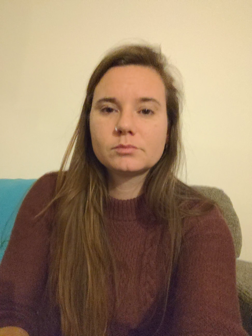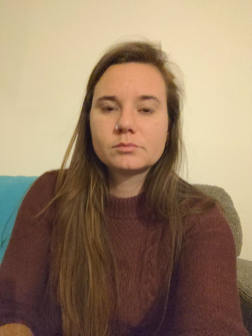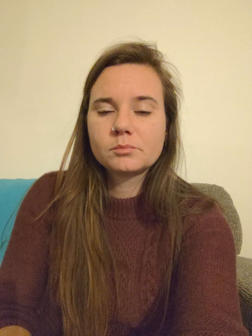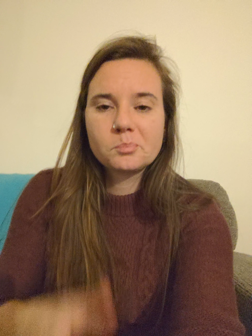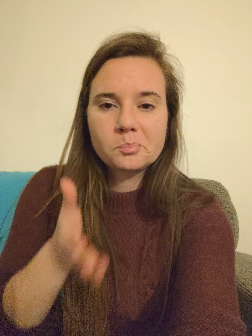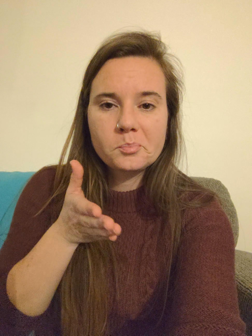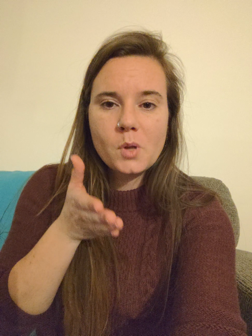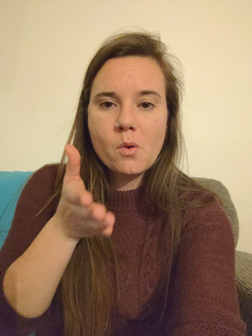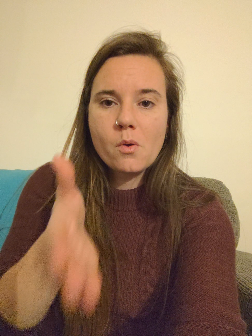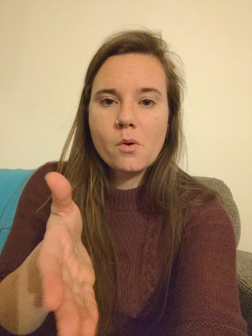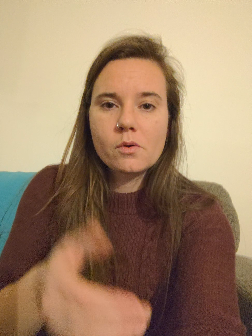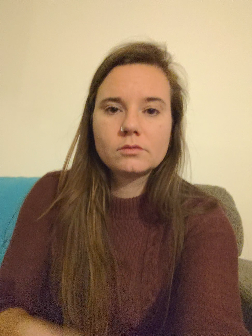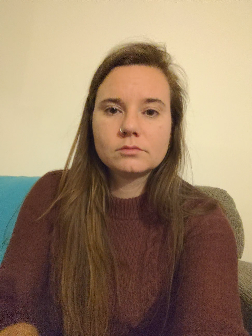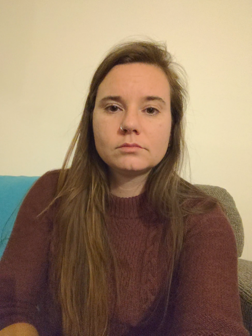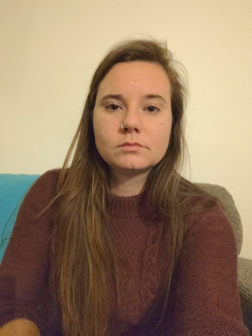boat